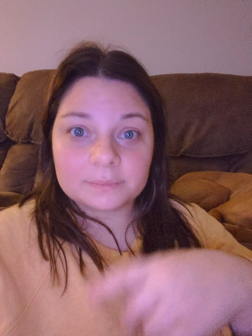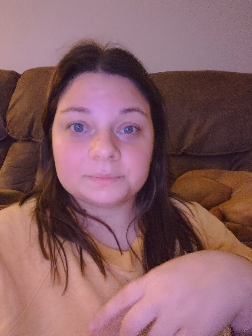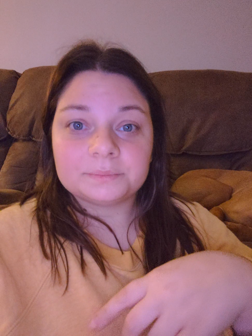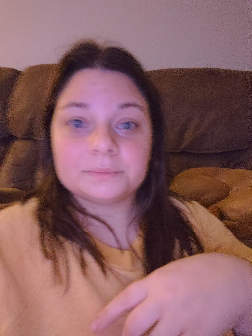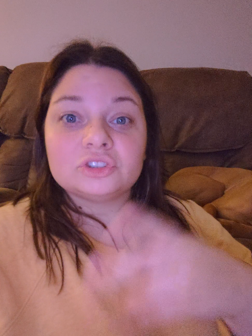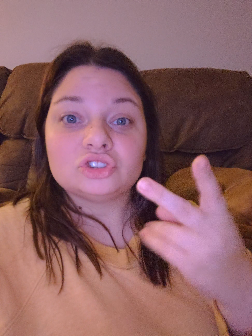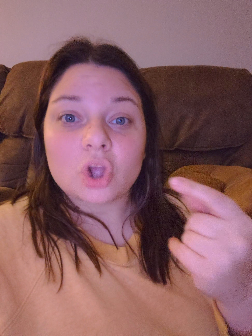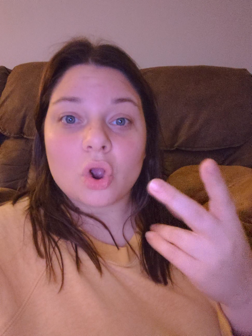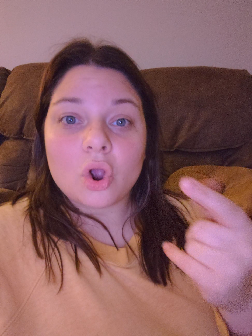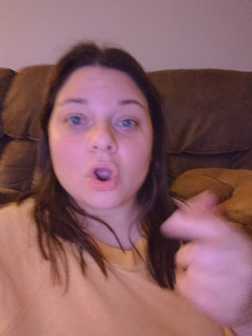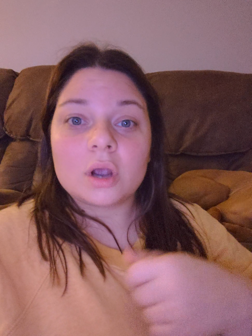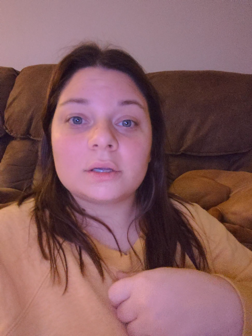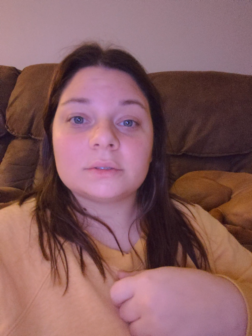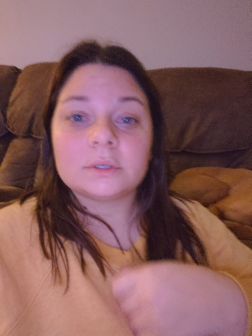dog